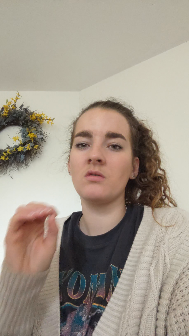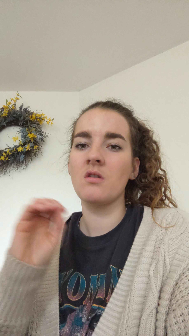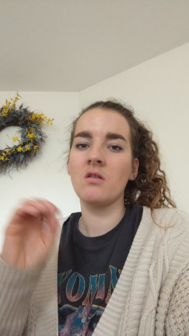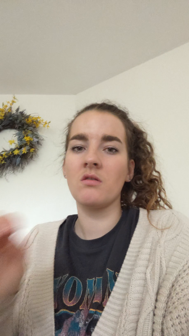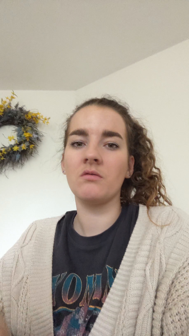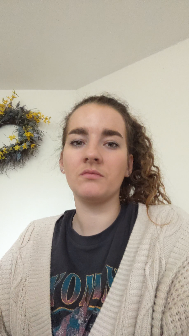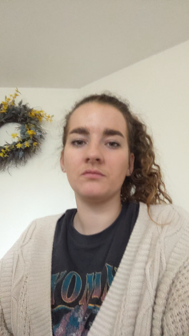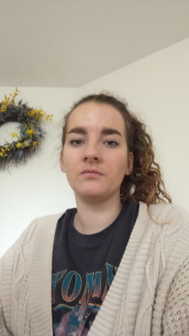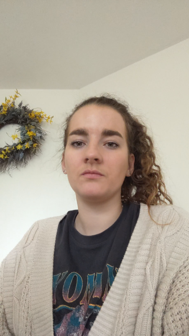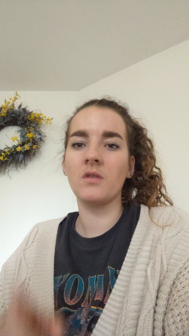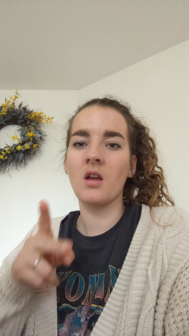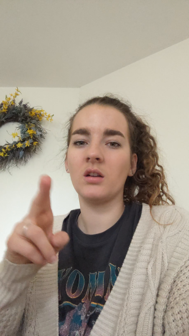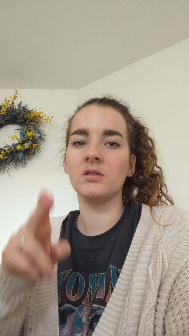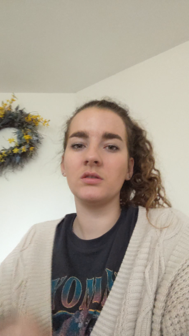cut